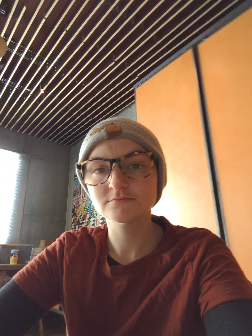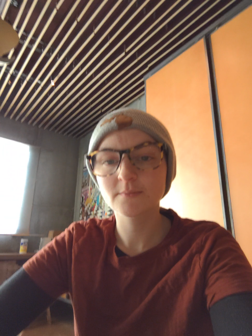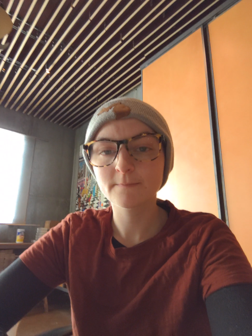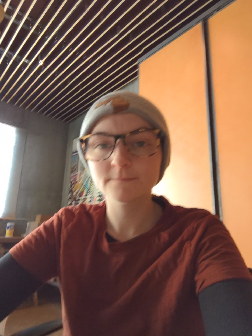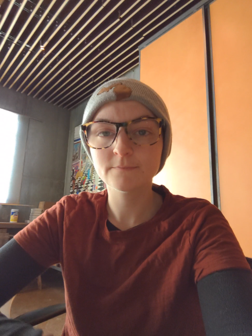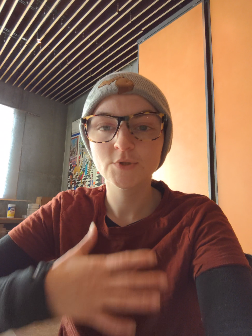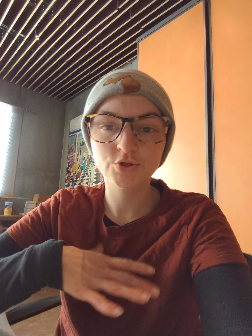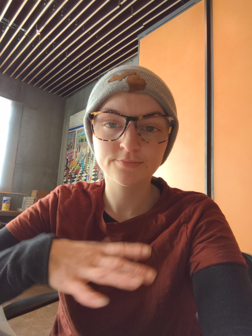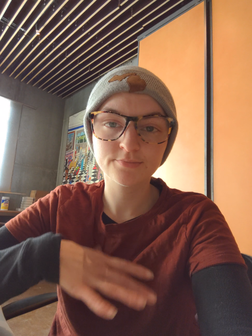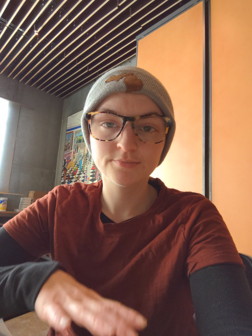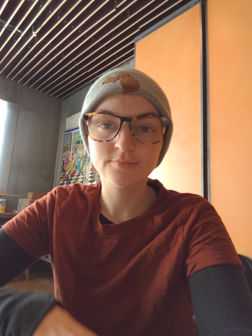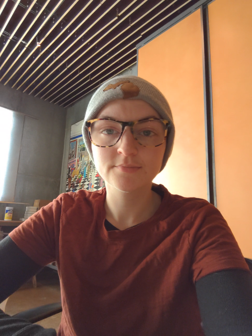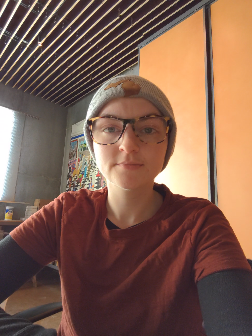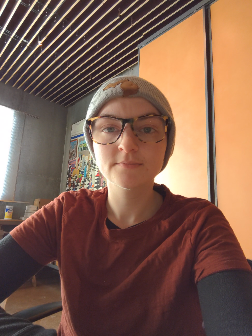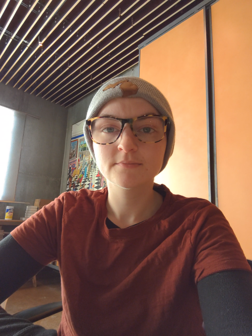shirt